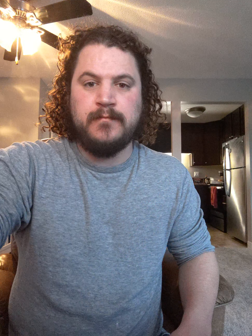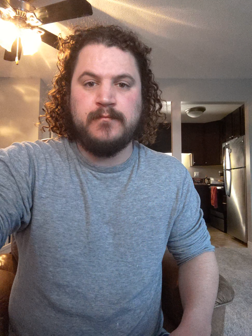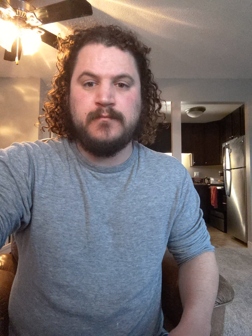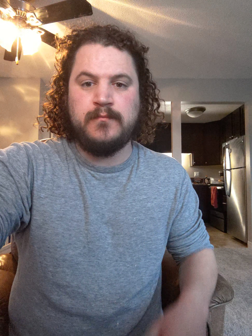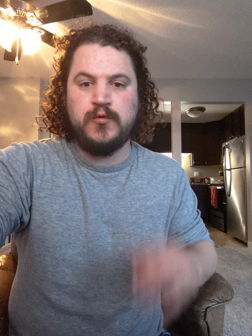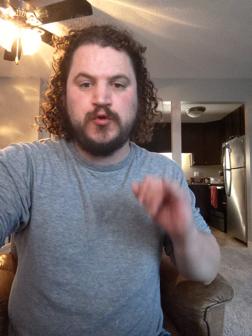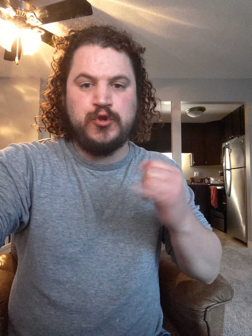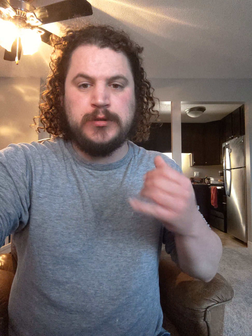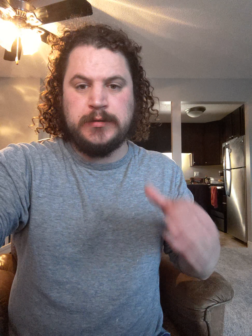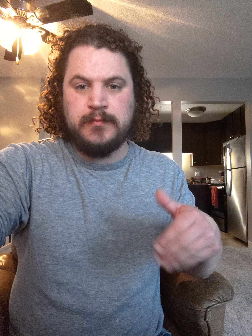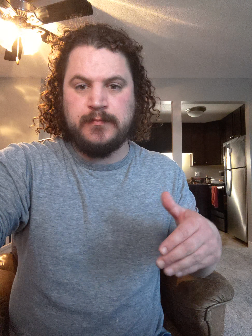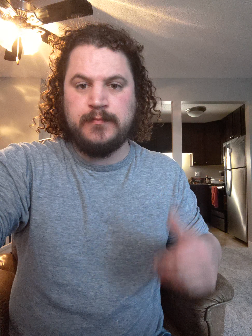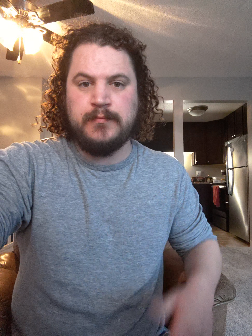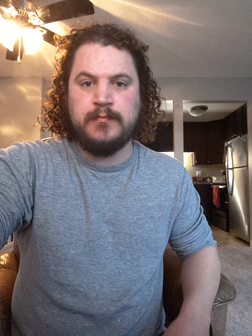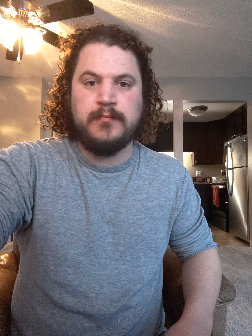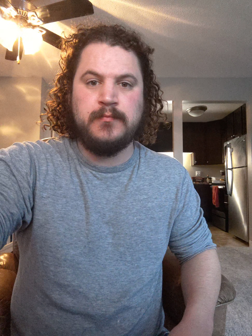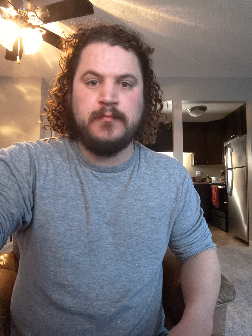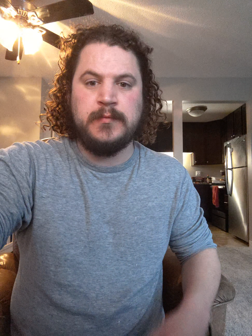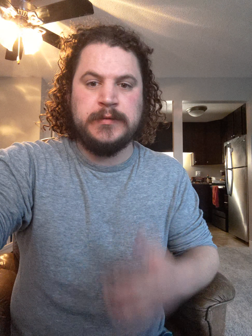jeans